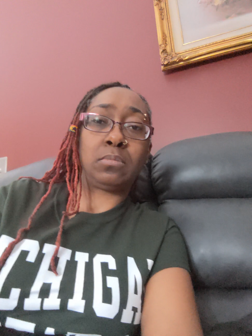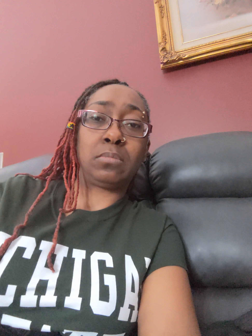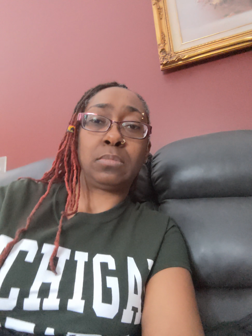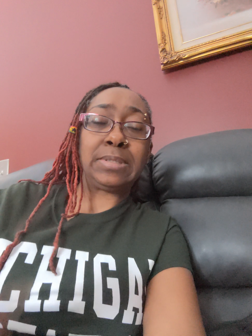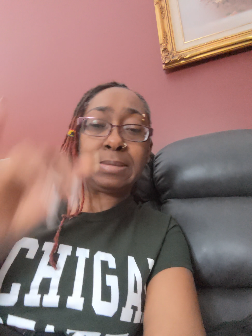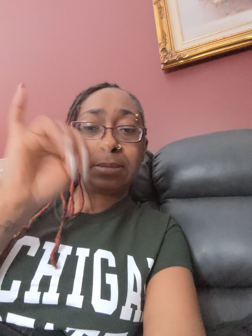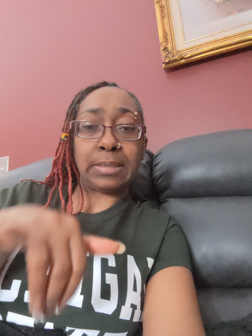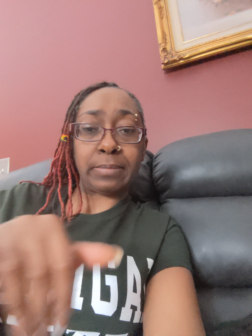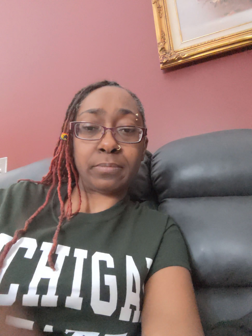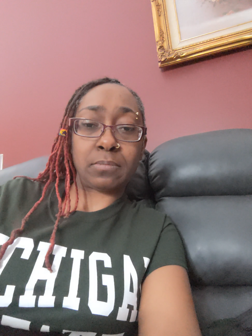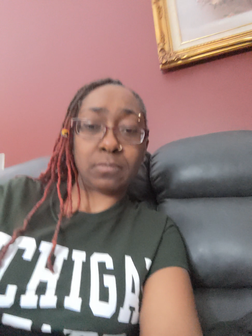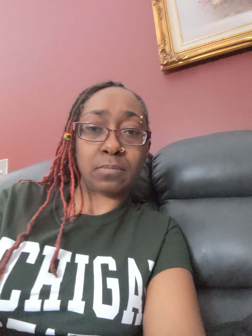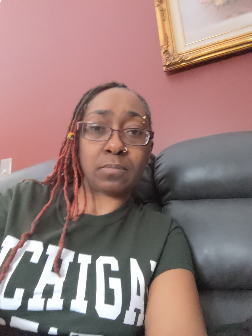stay